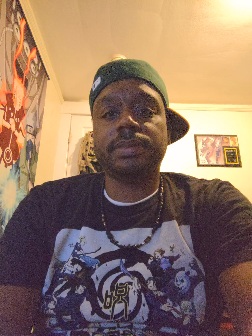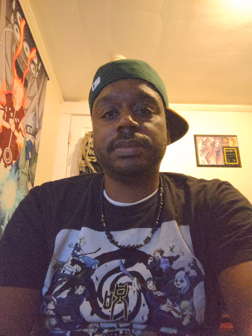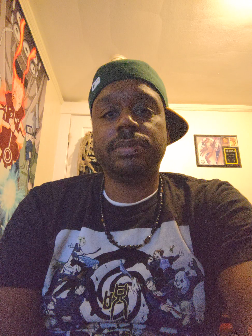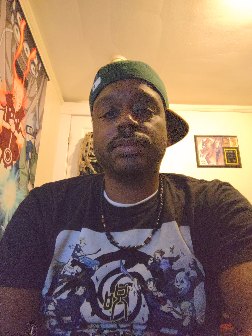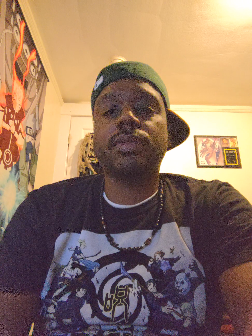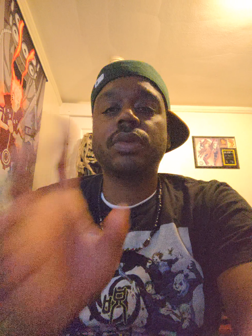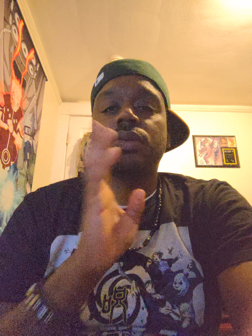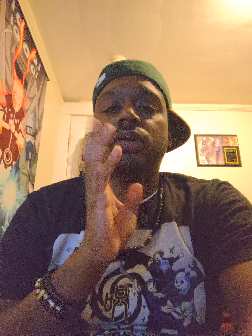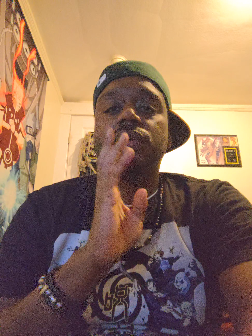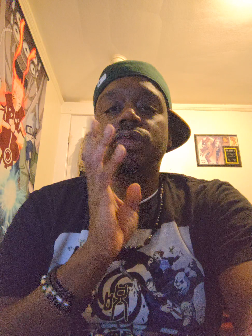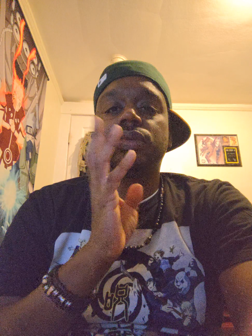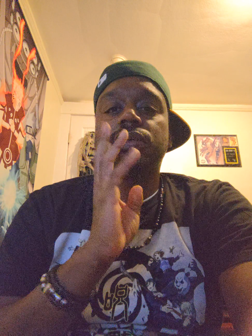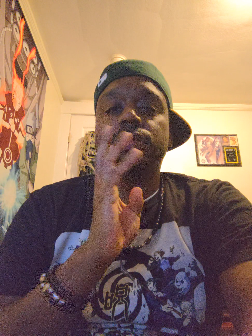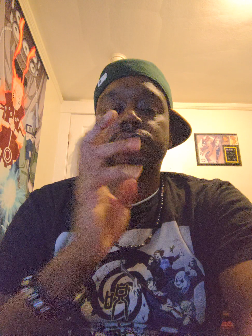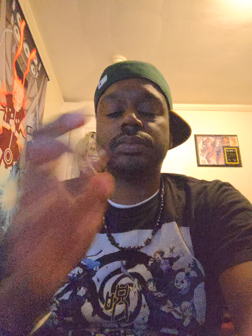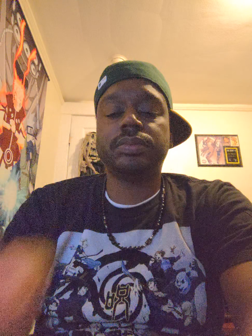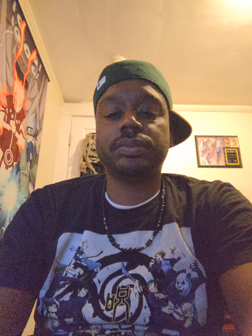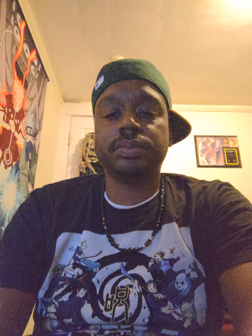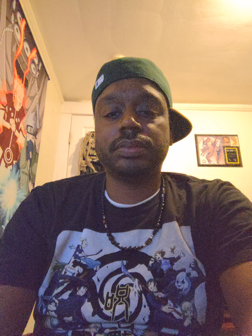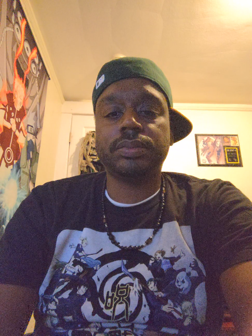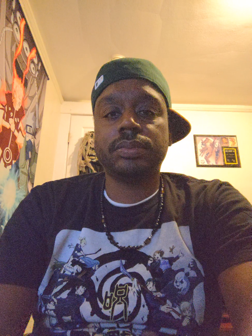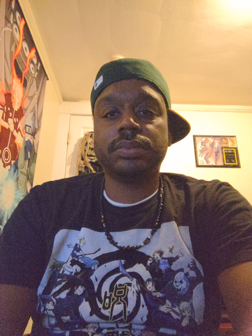talk